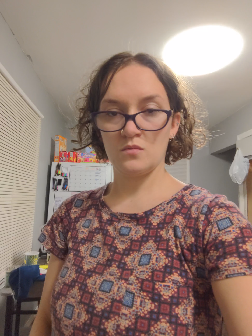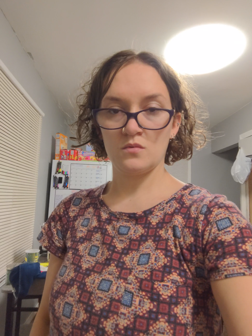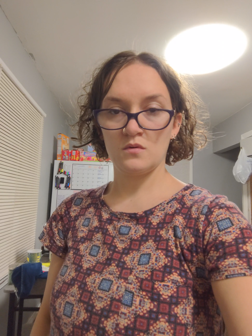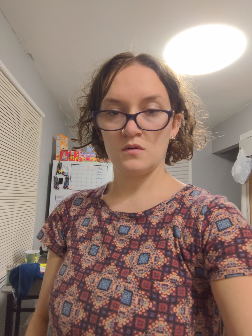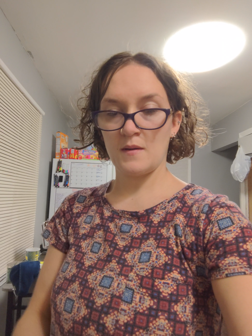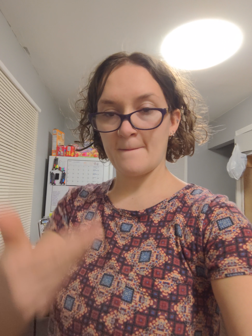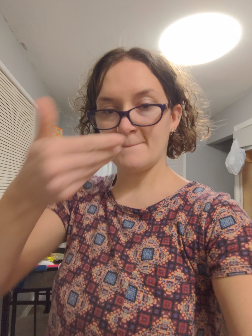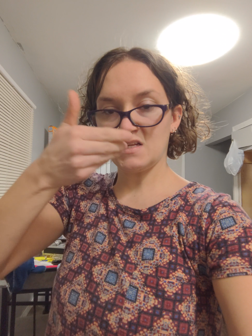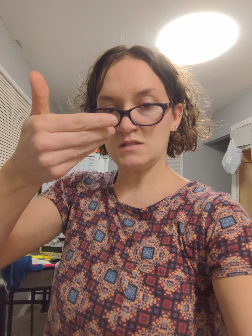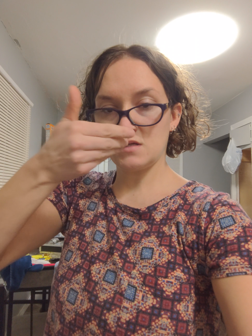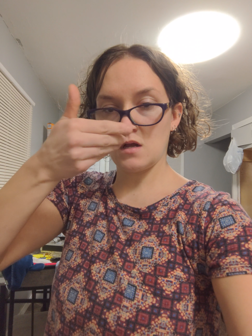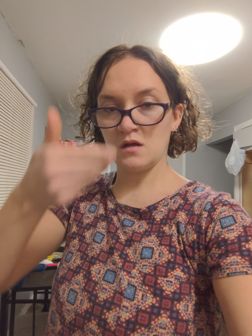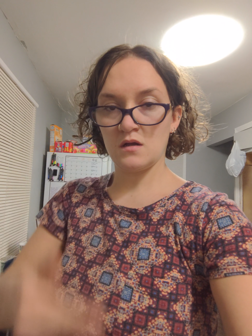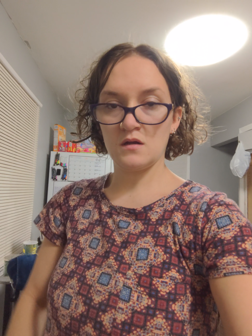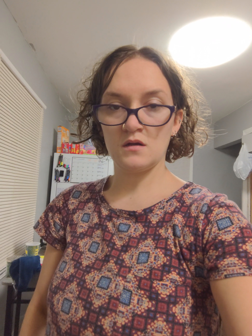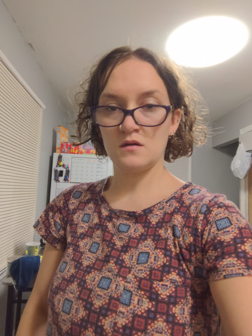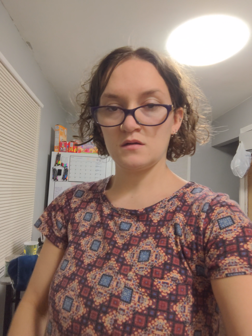pizza